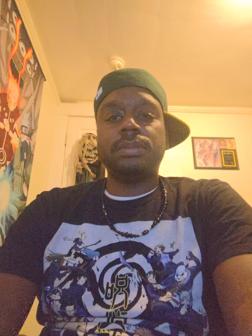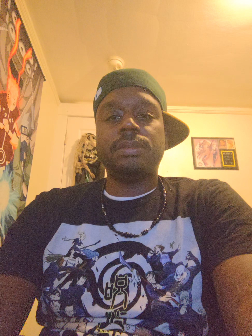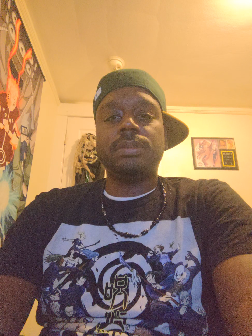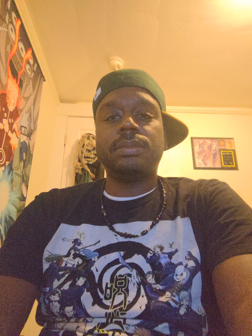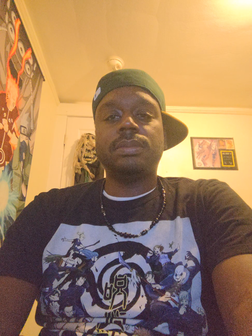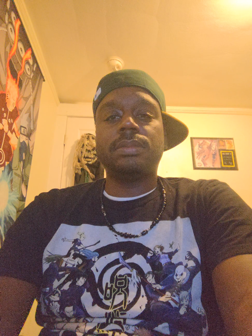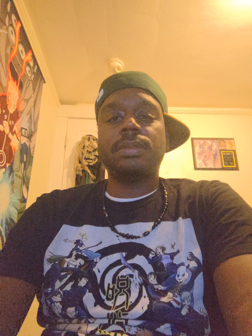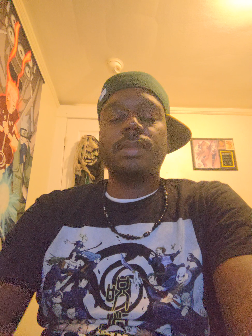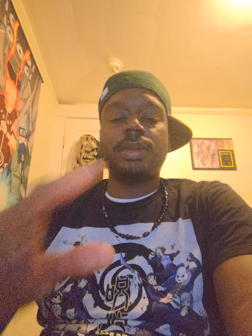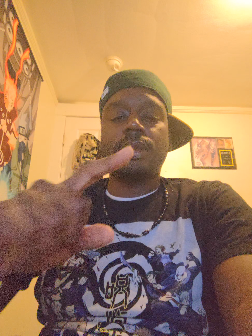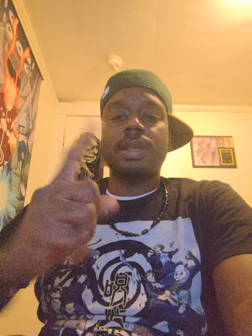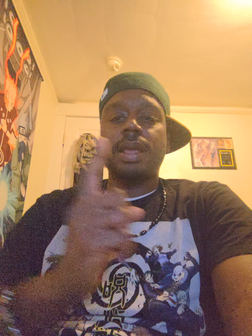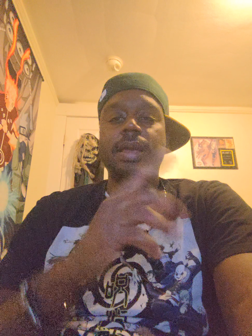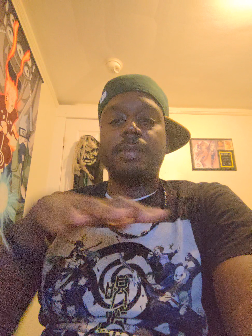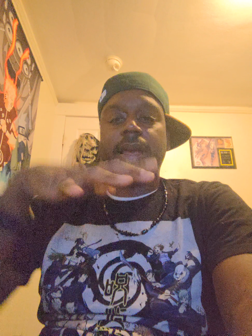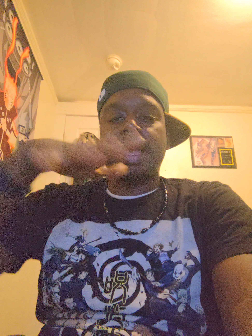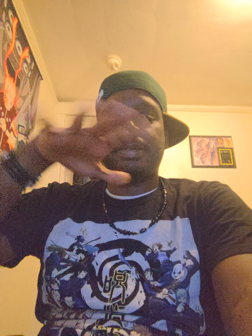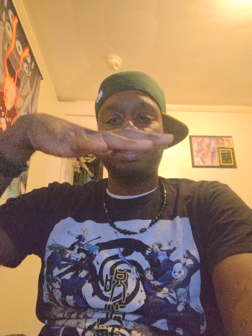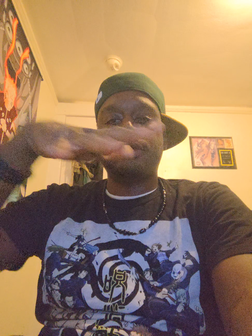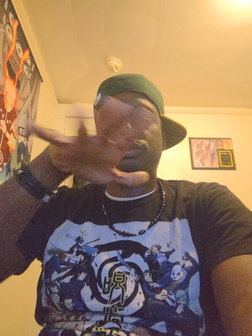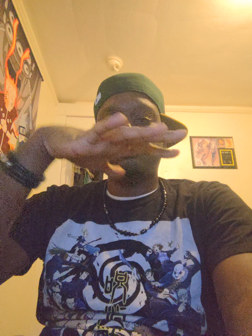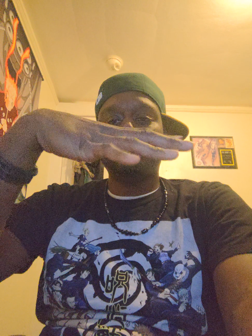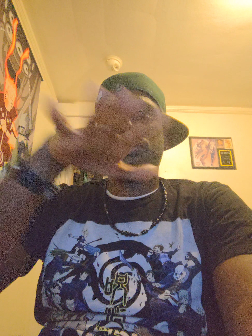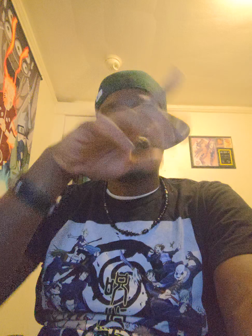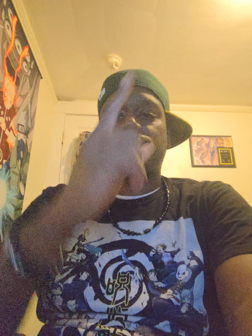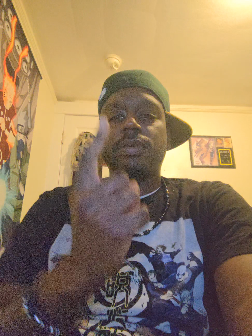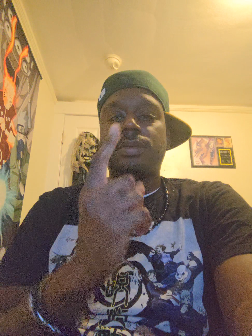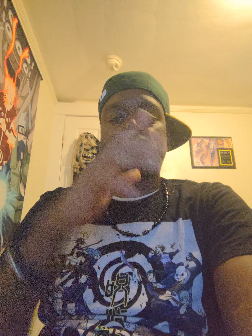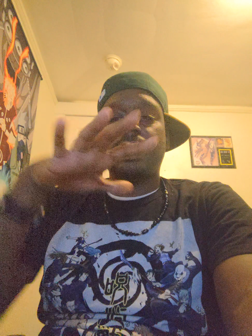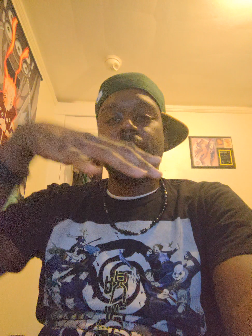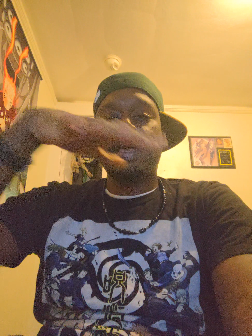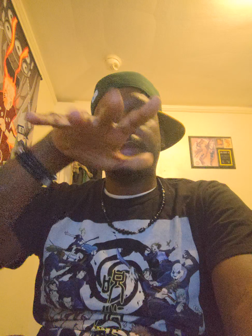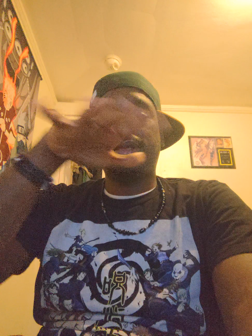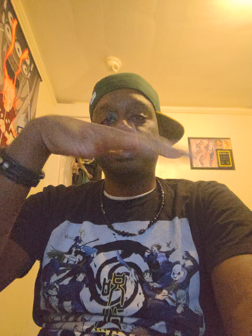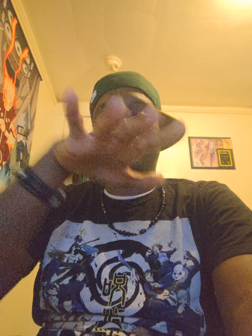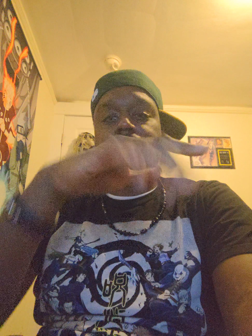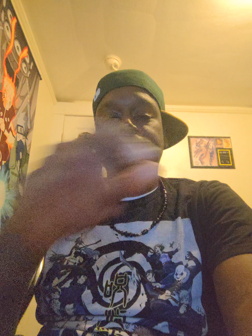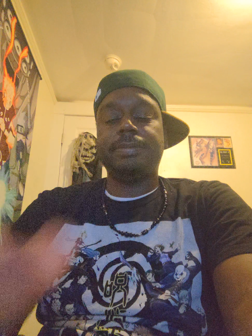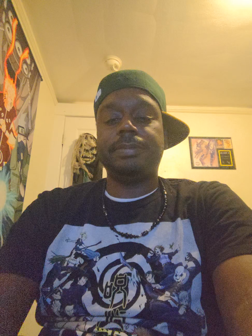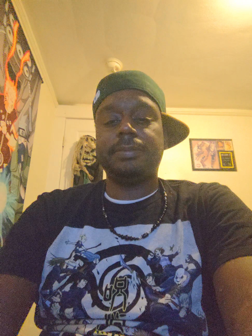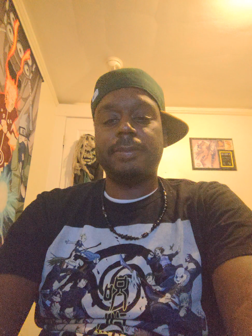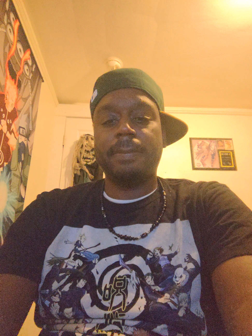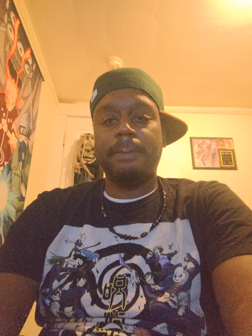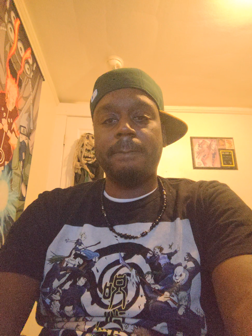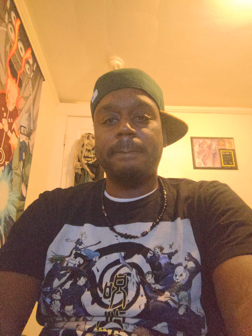helicopter